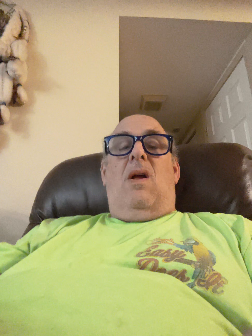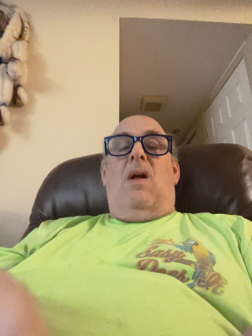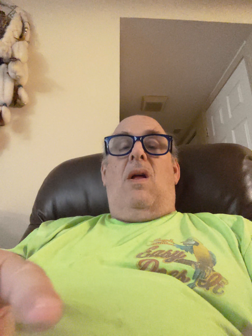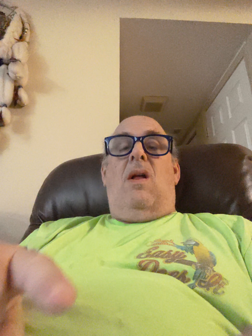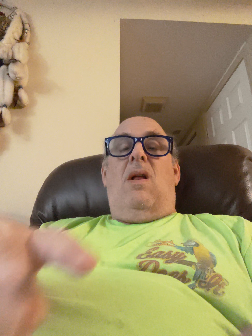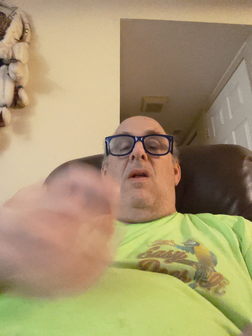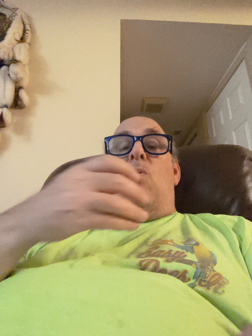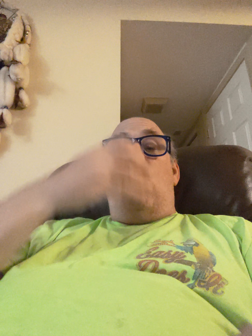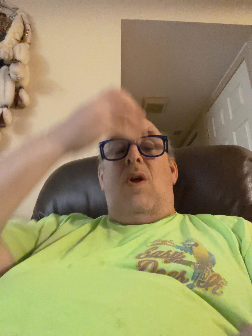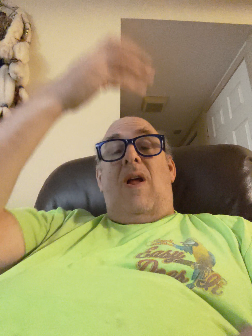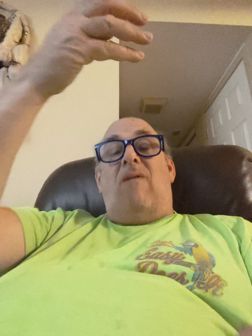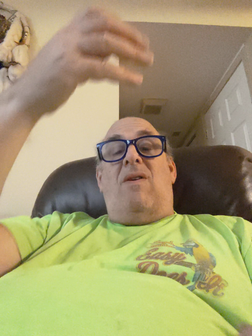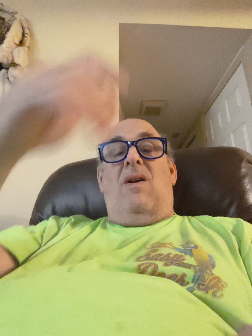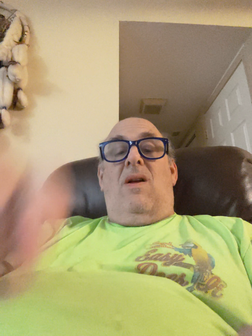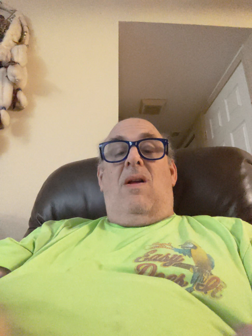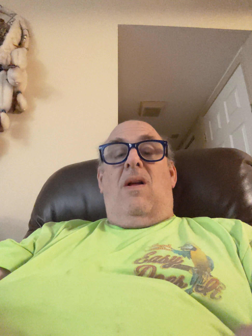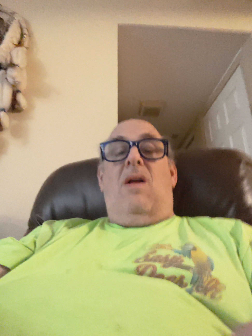giraffe